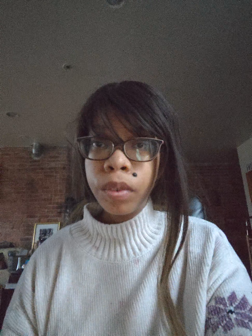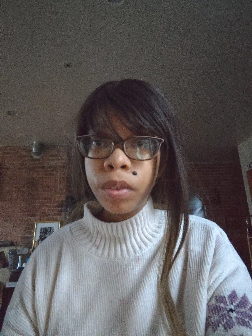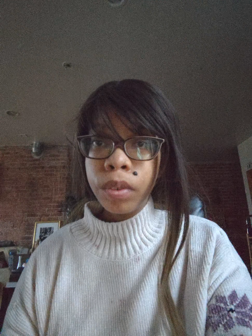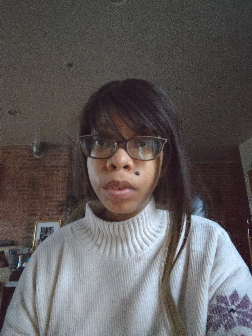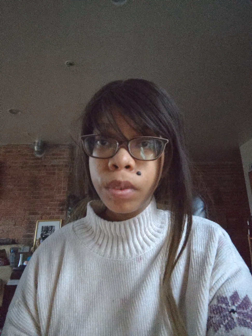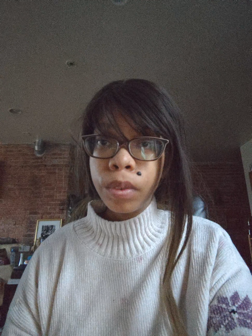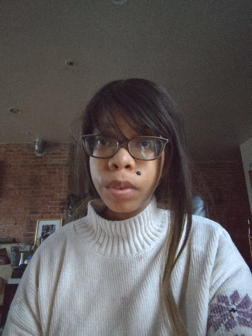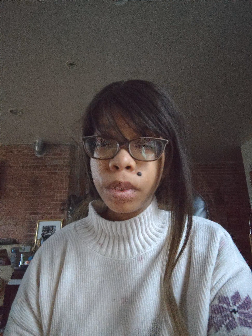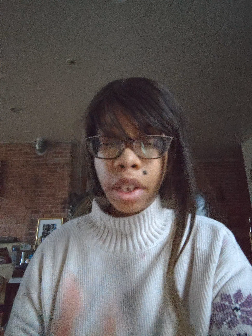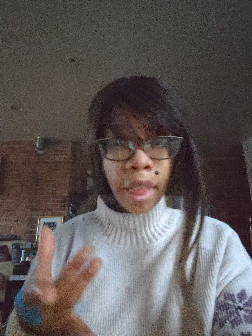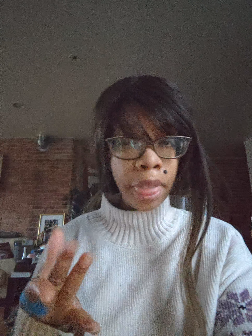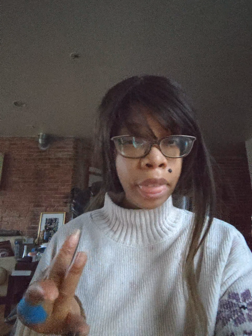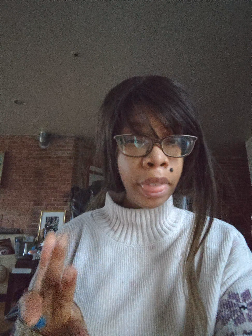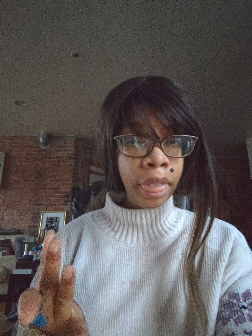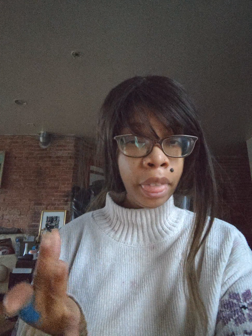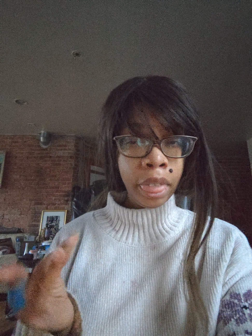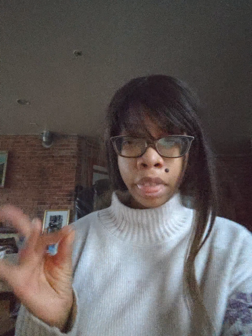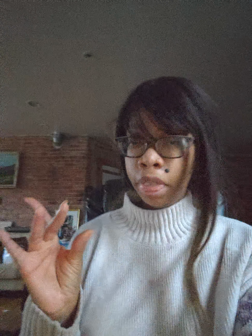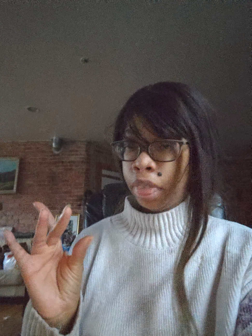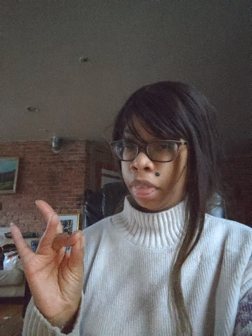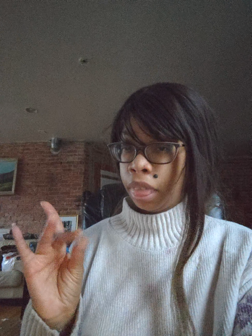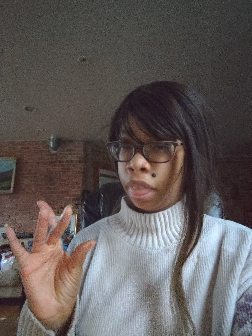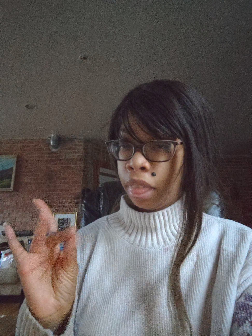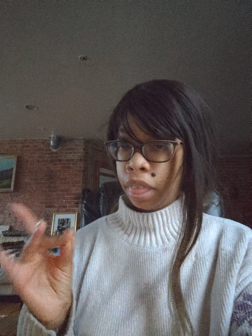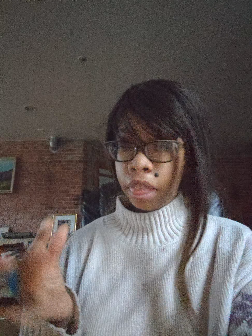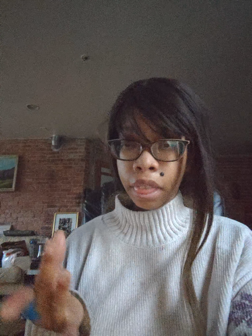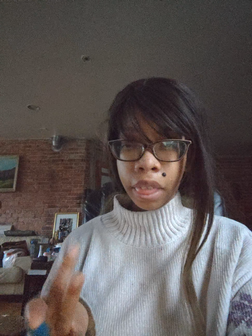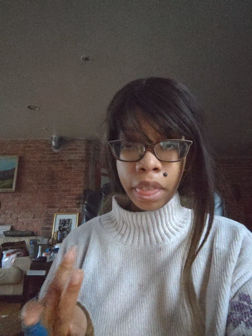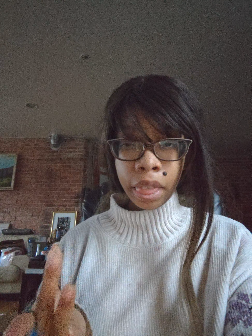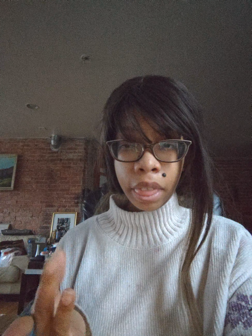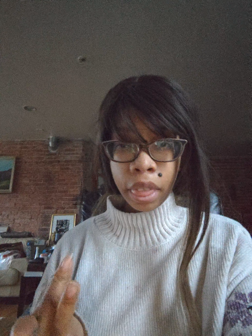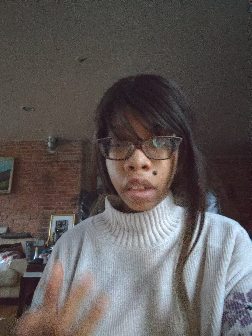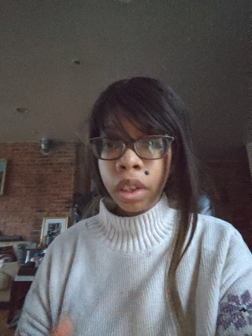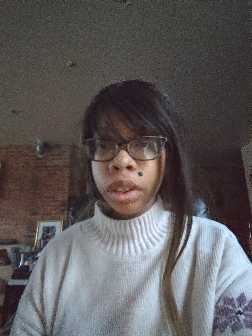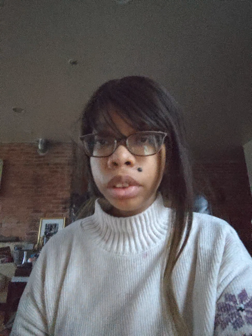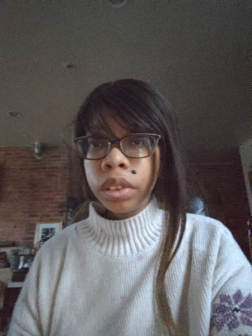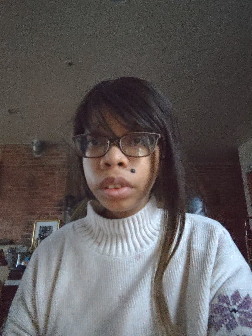sticky